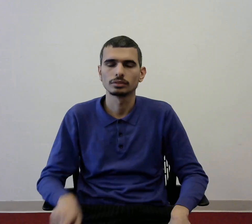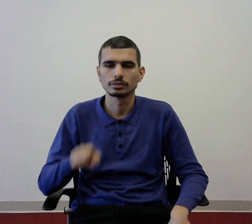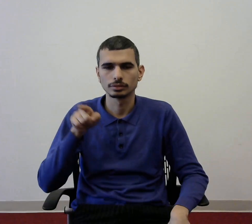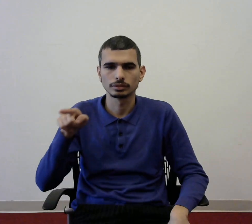sən